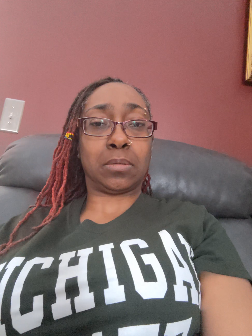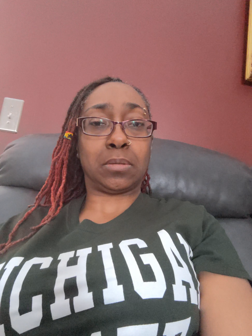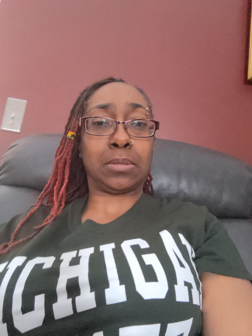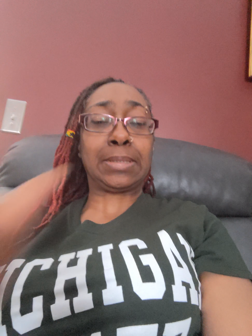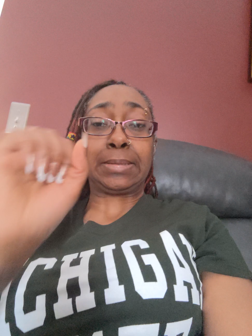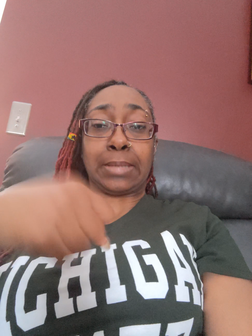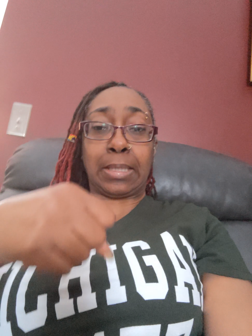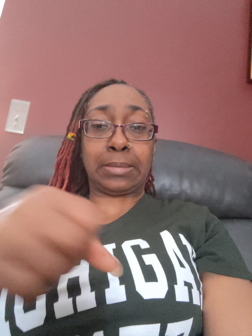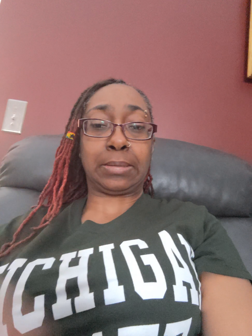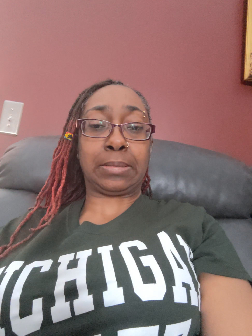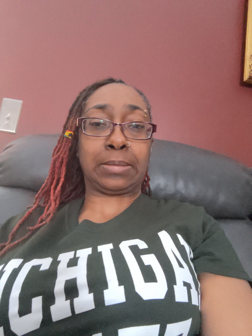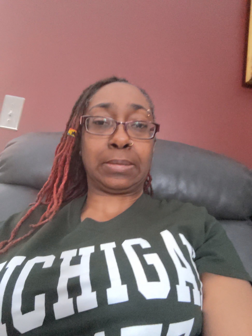yes